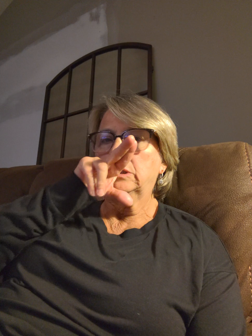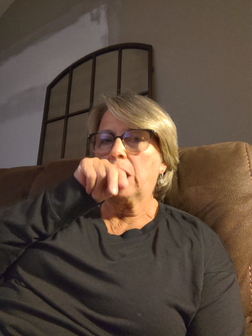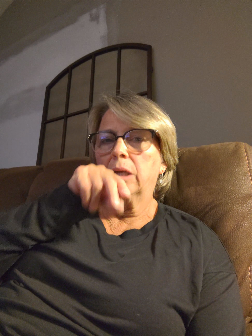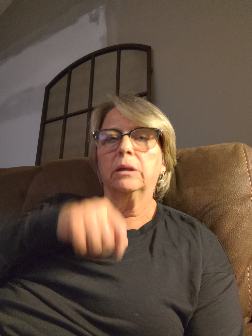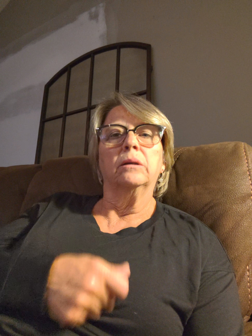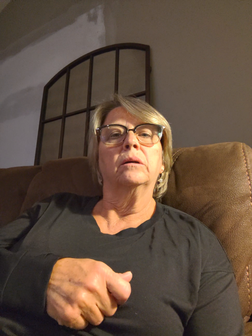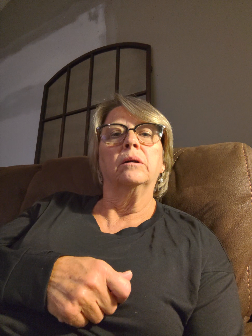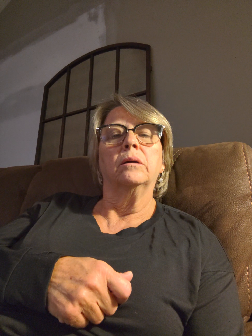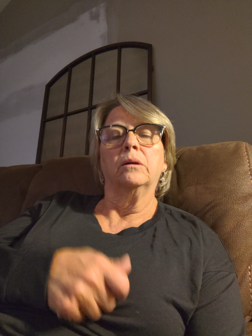duck